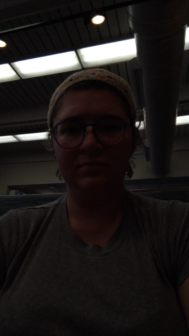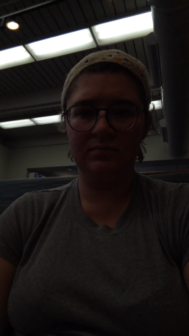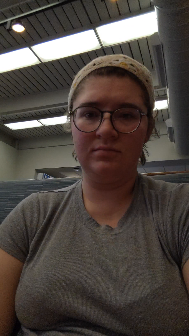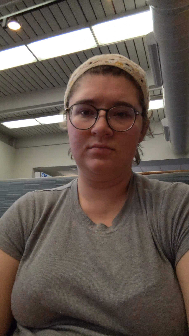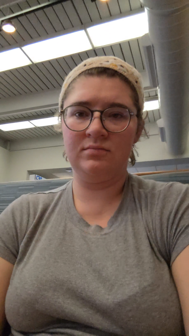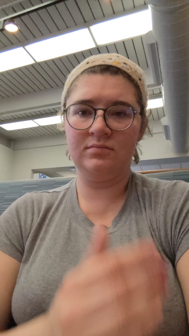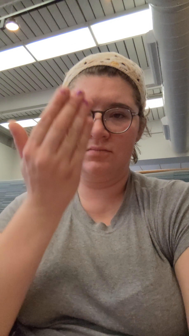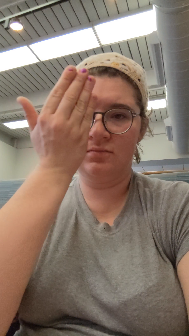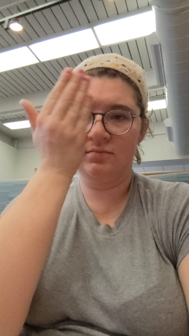peekaboo